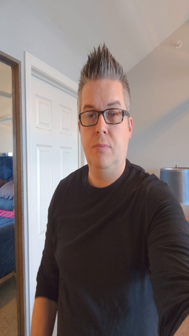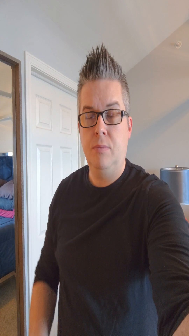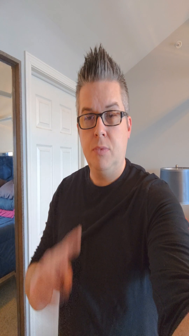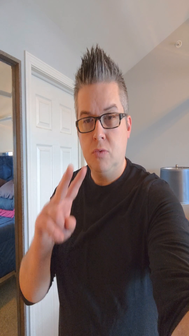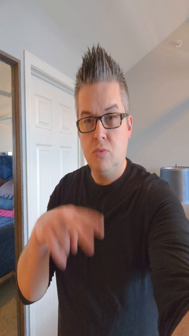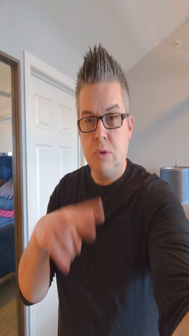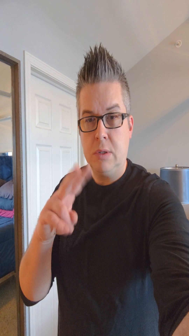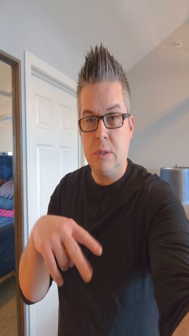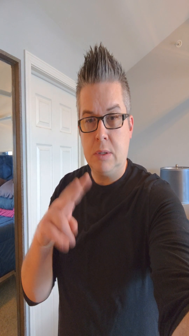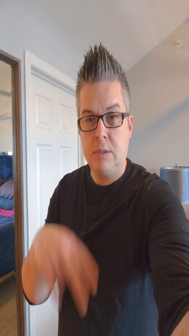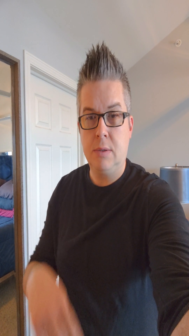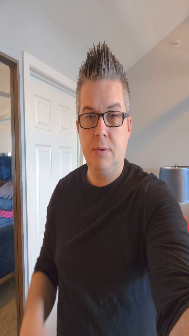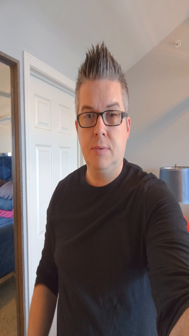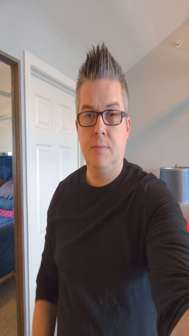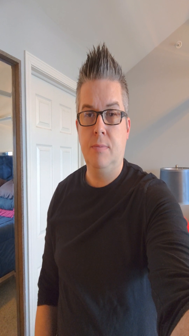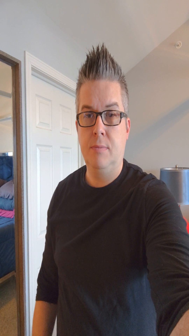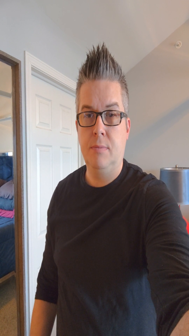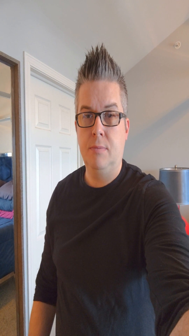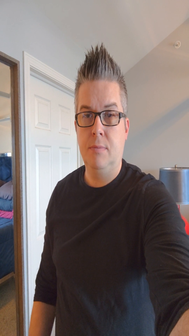read